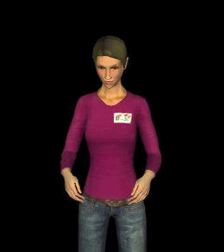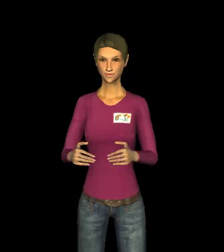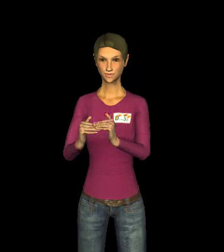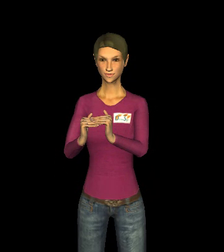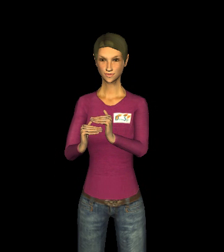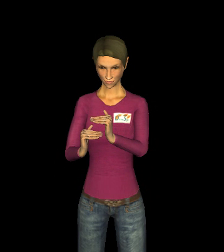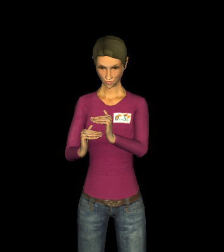تحت